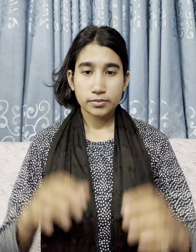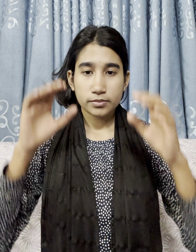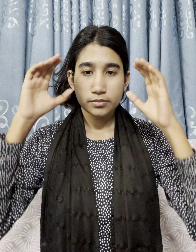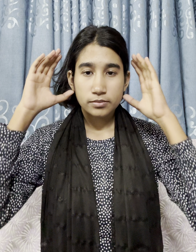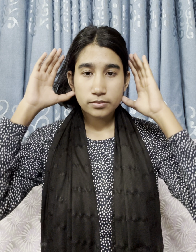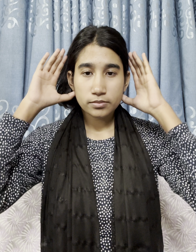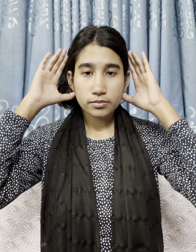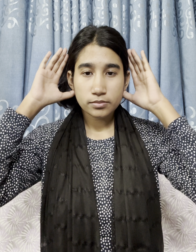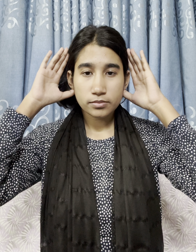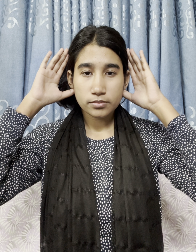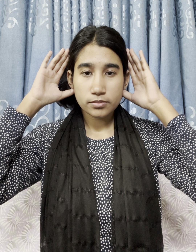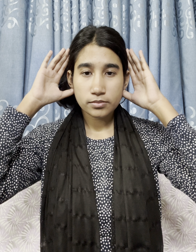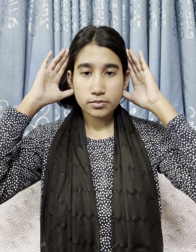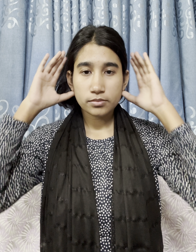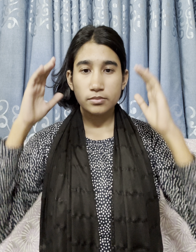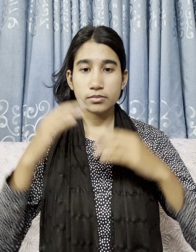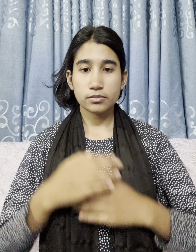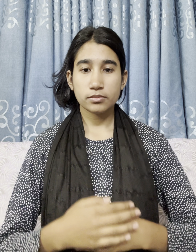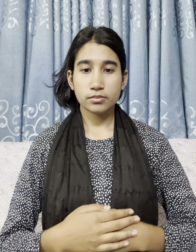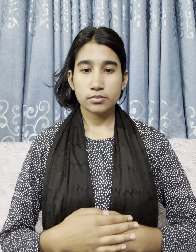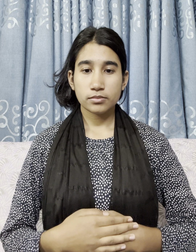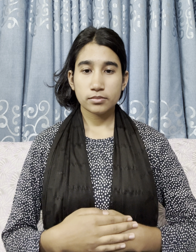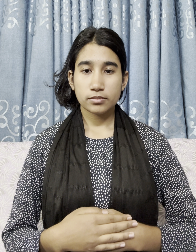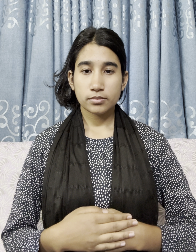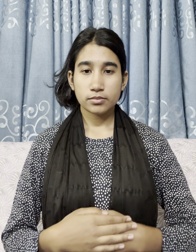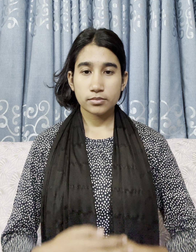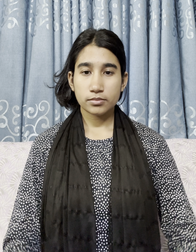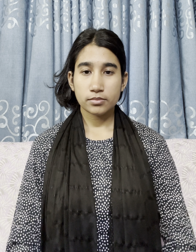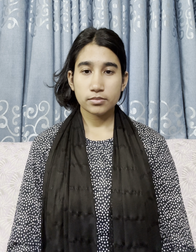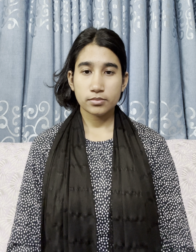নামায